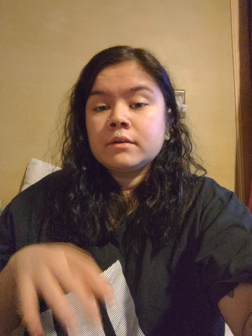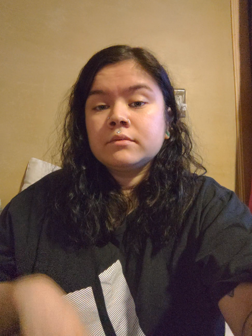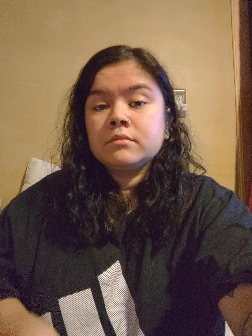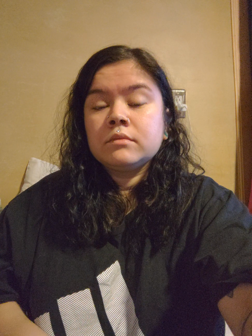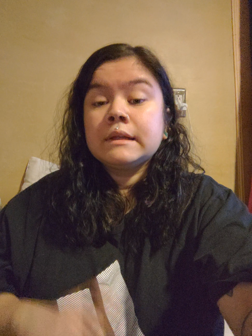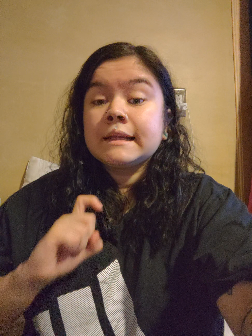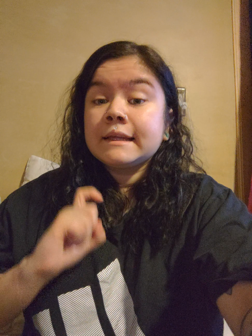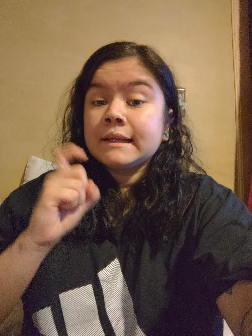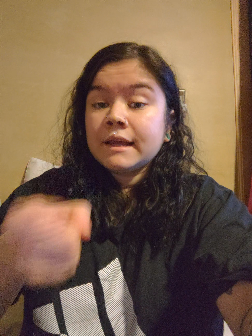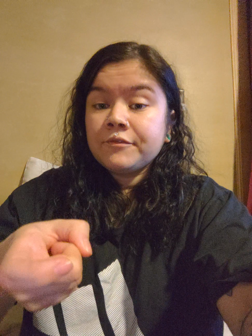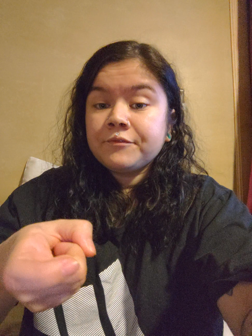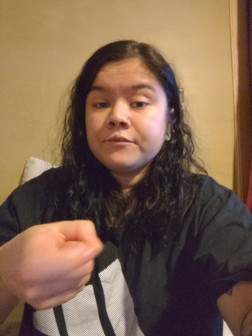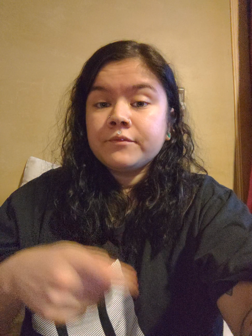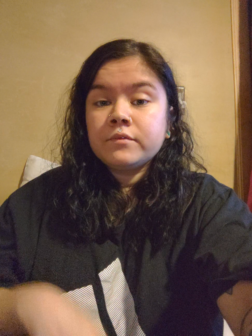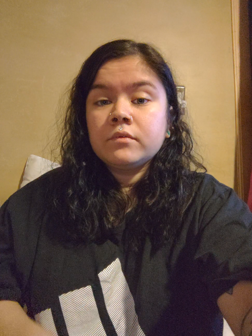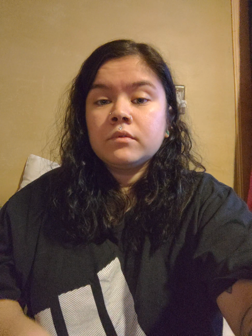gift